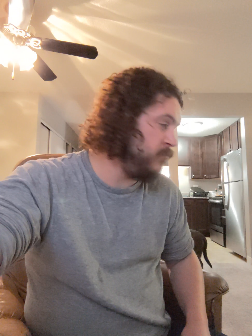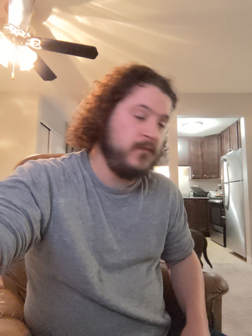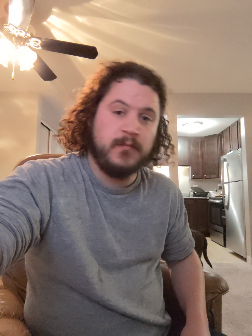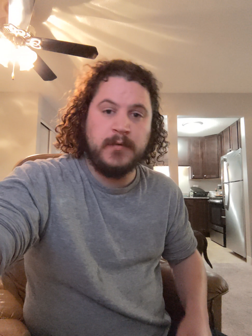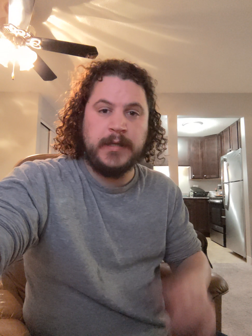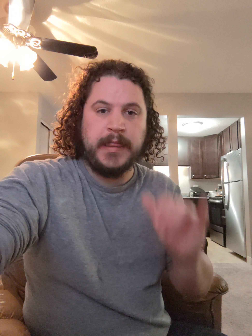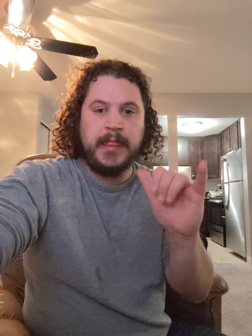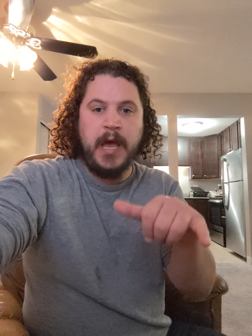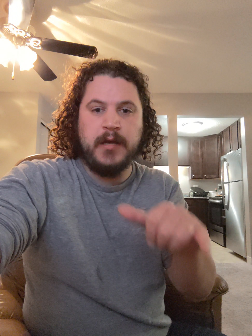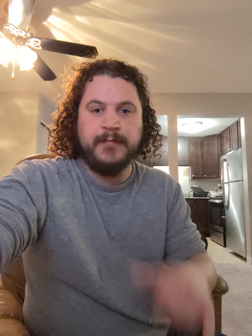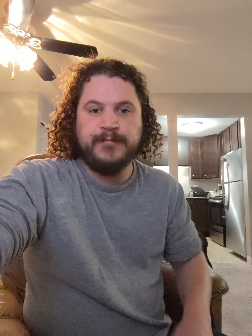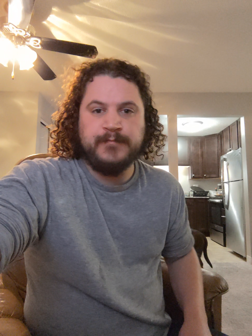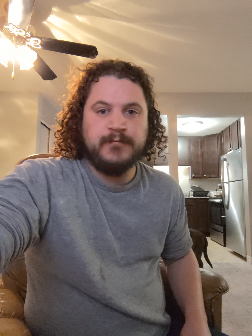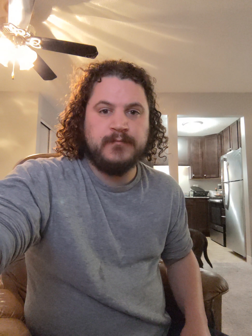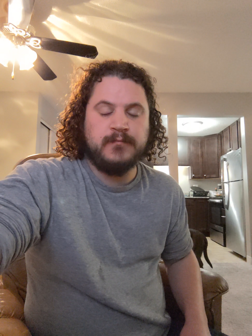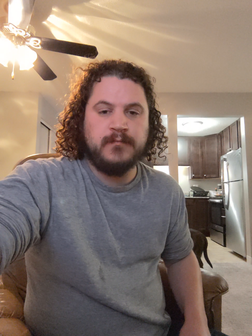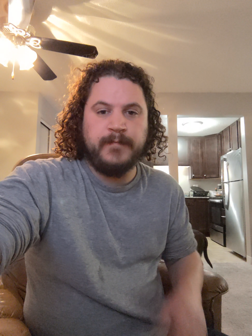that